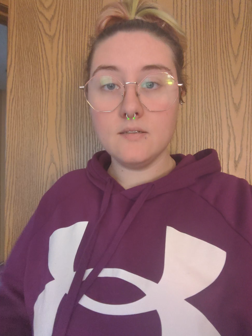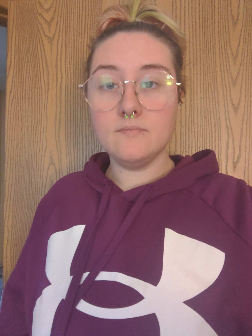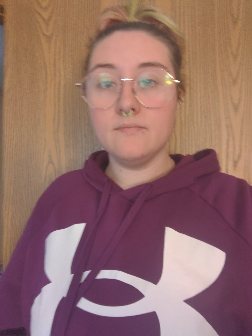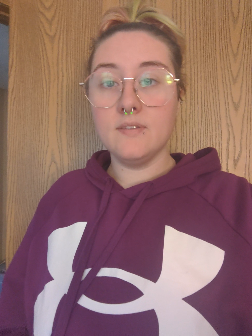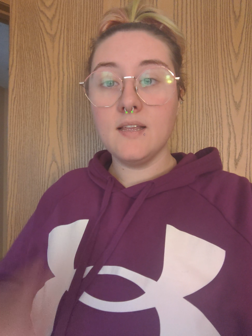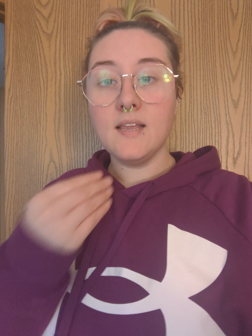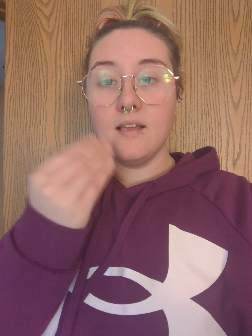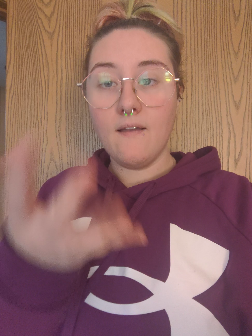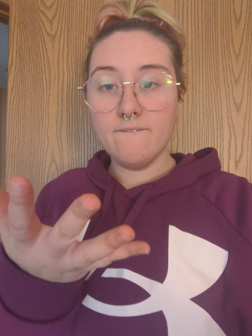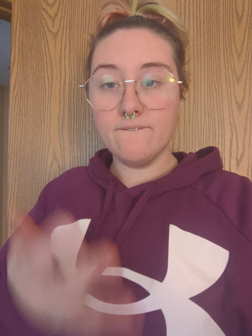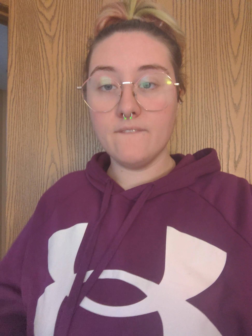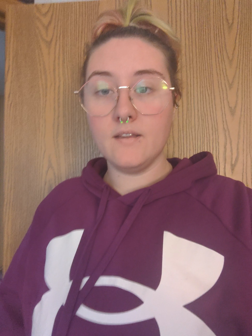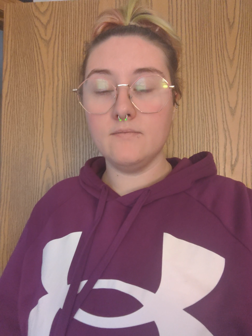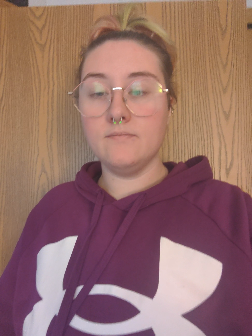give